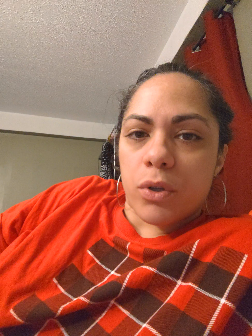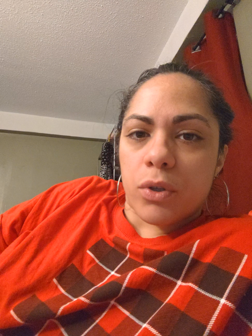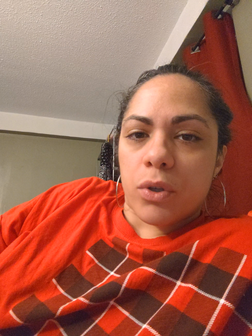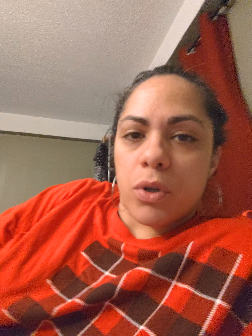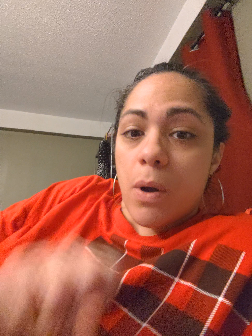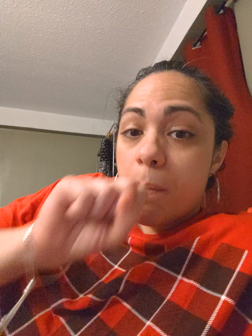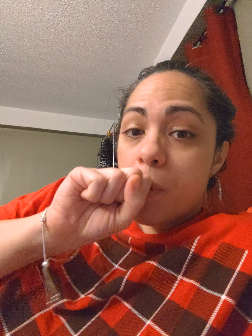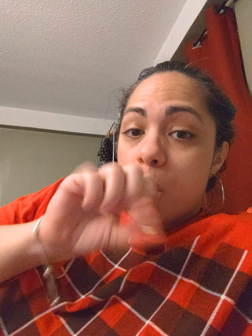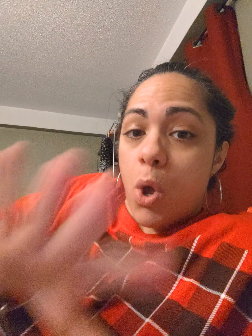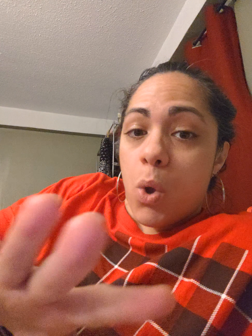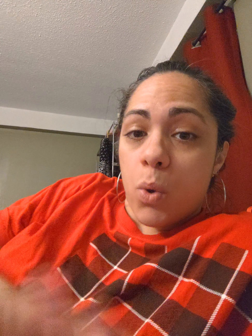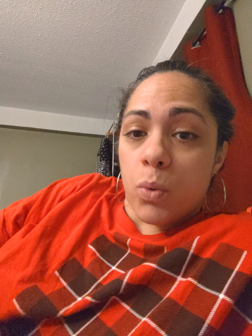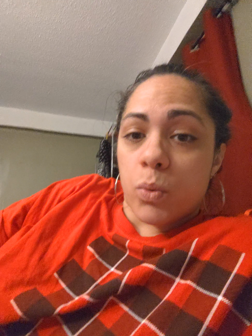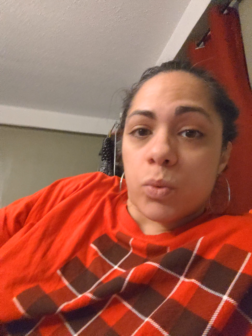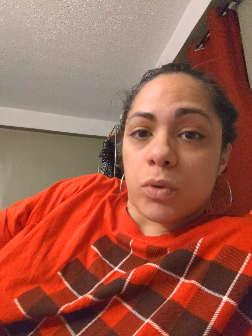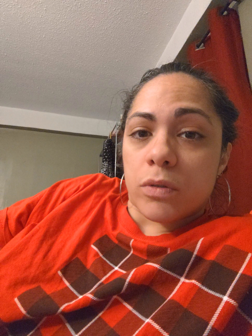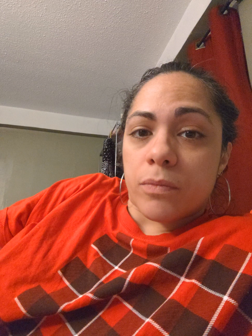blow